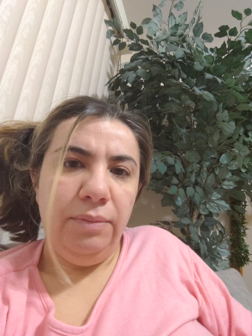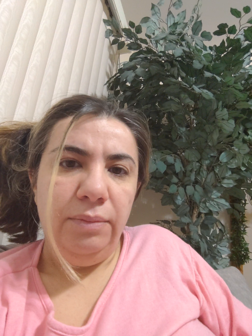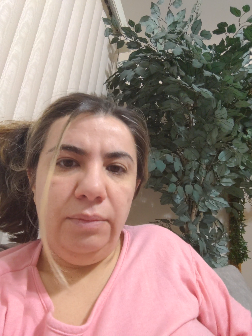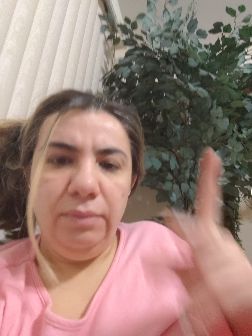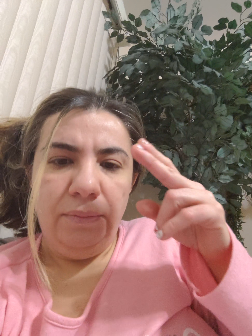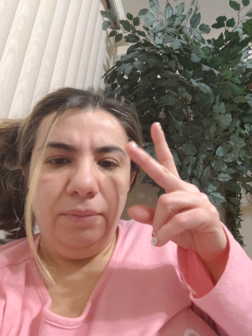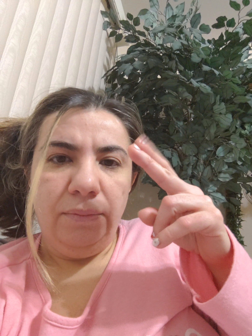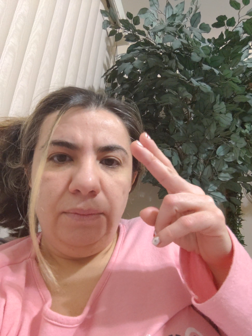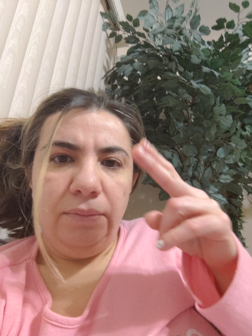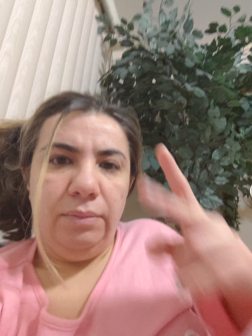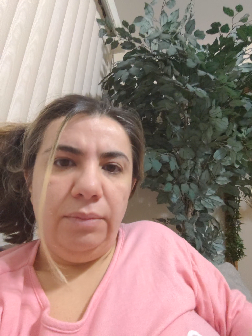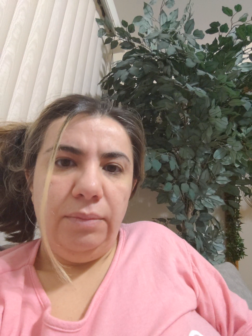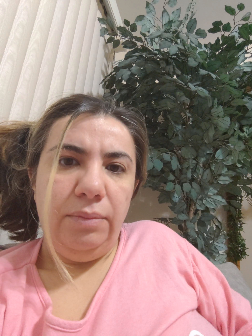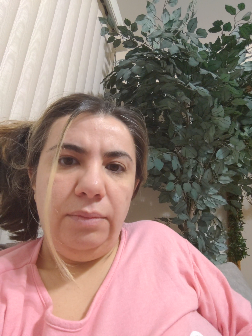scissors